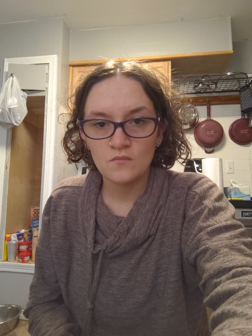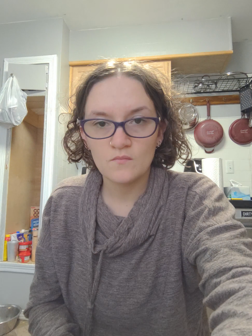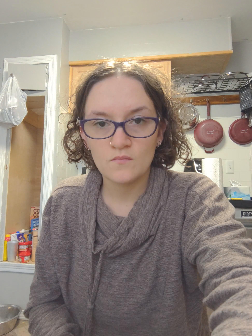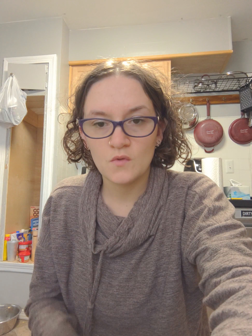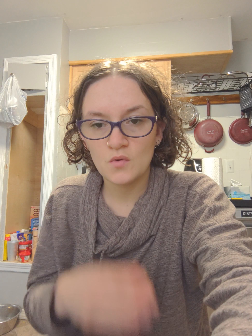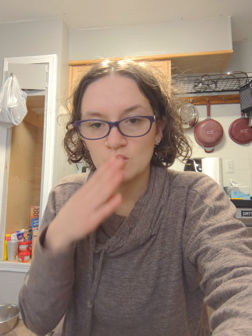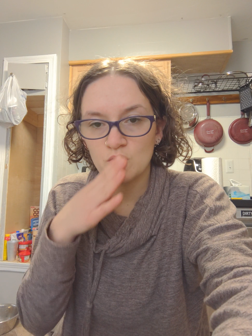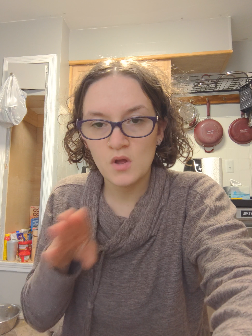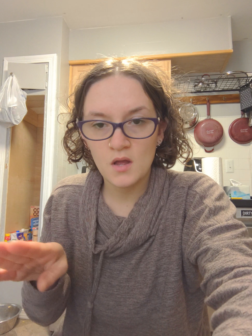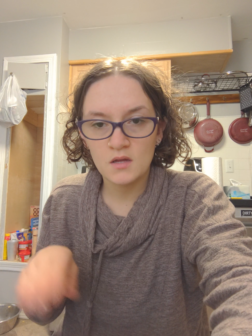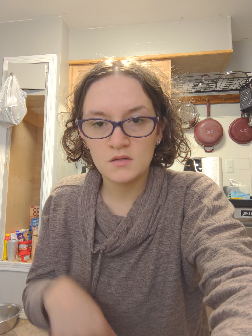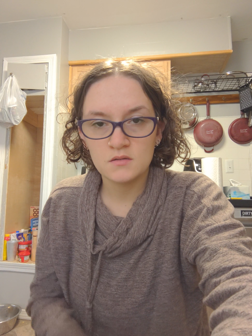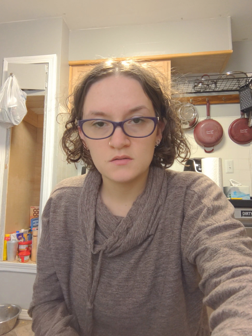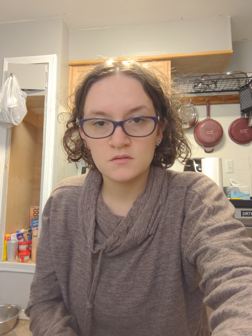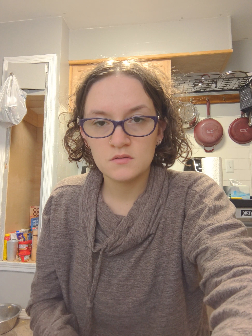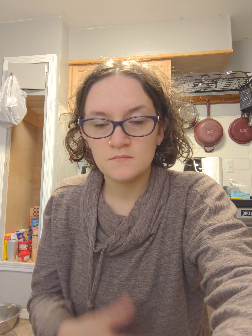quiet